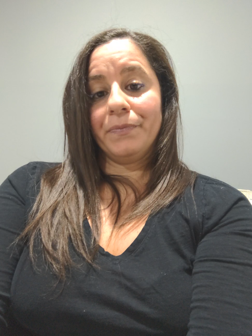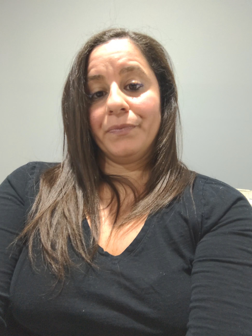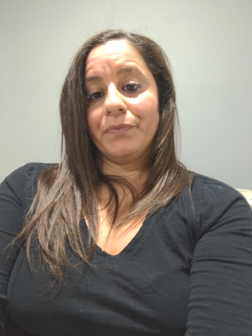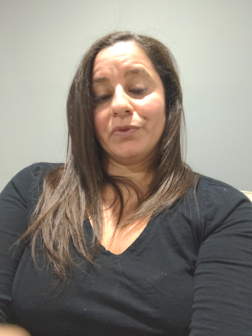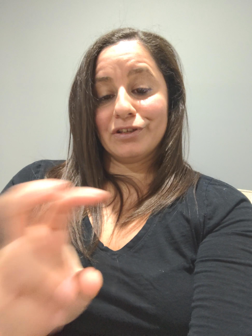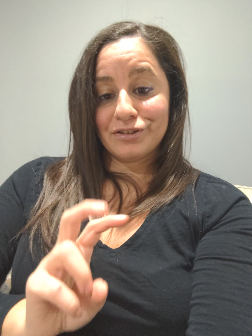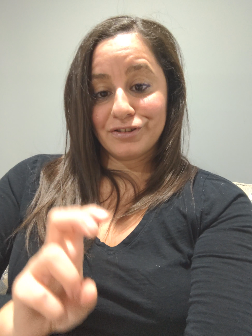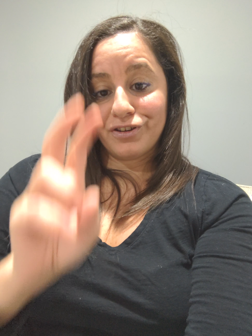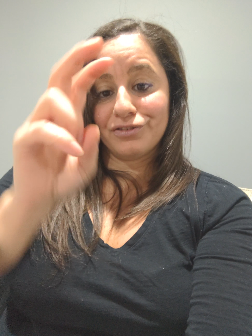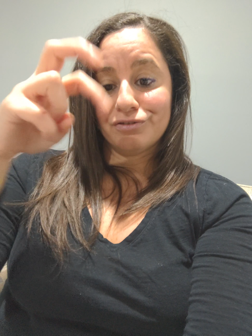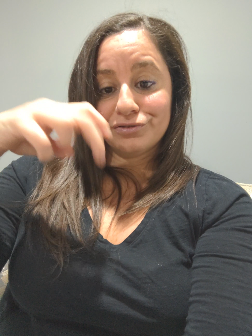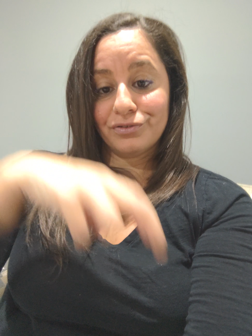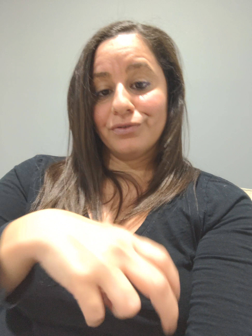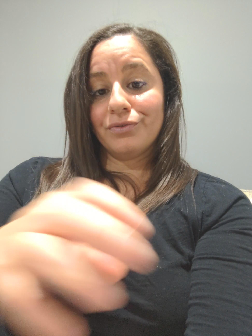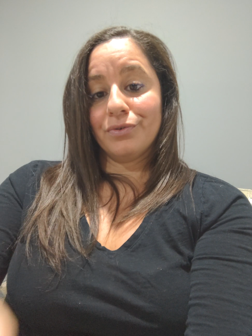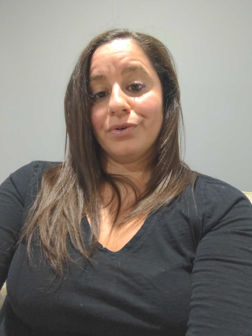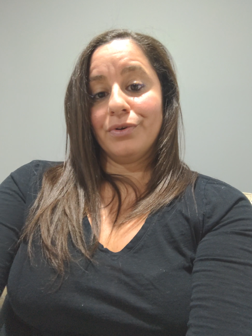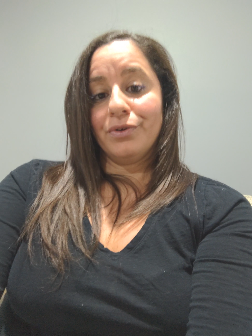stairs